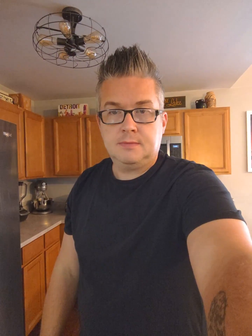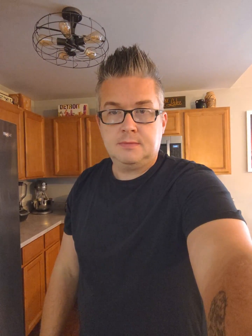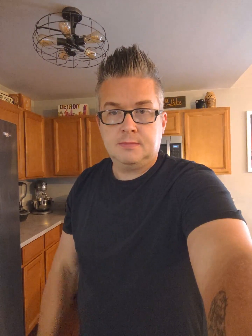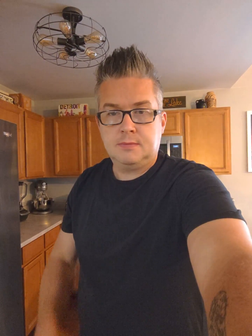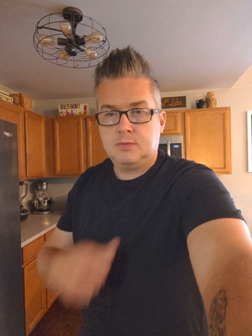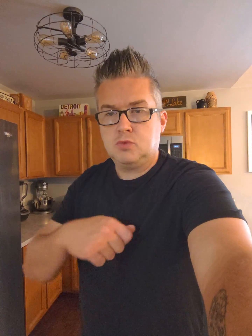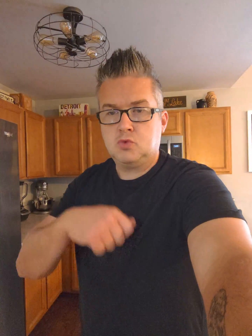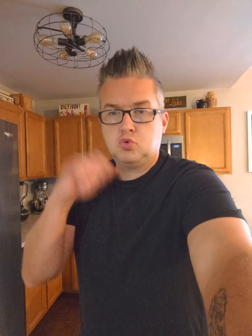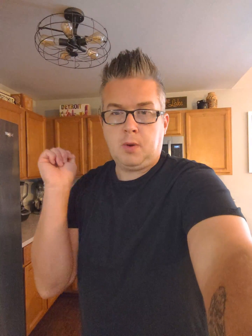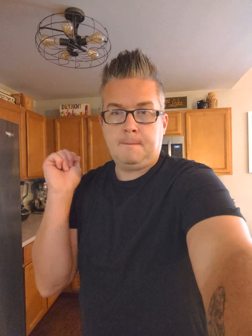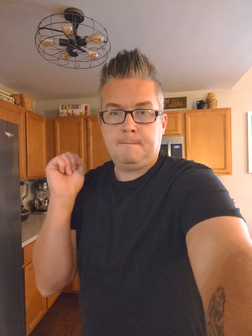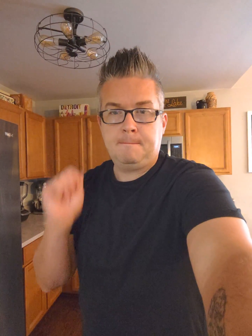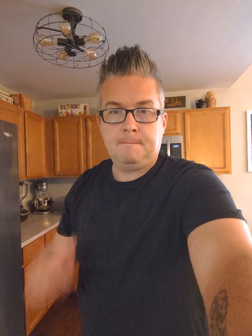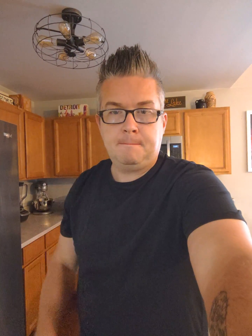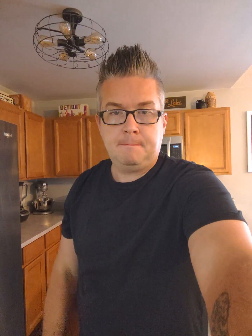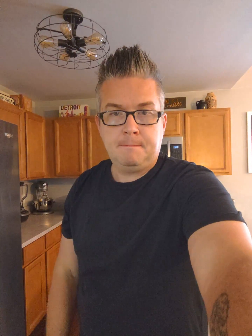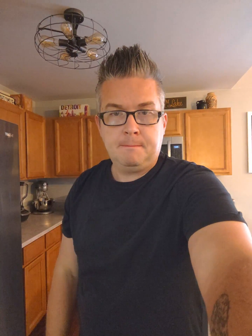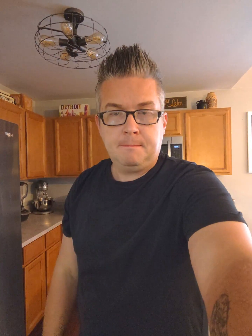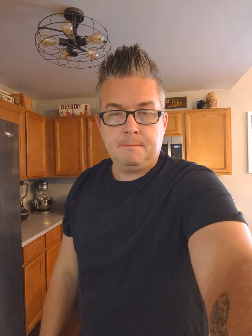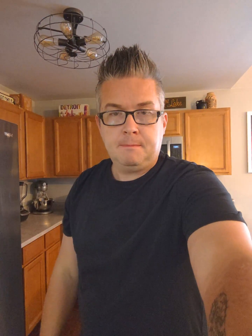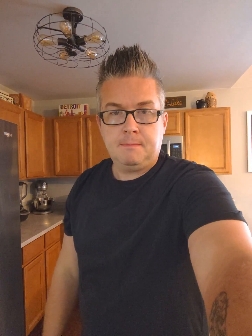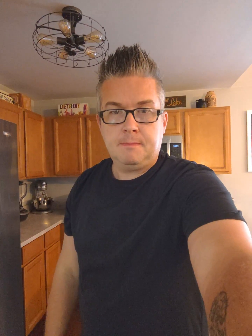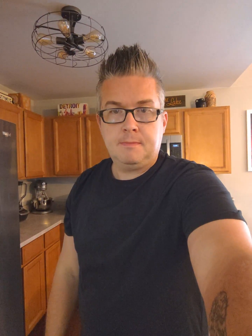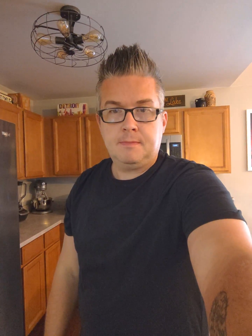rip